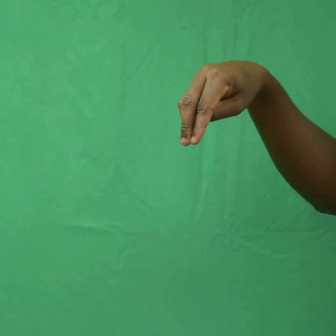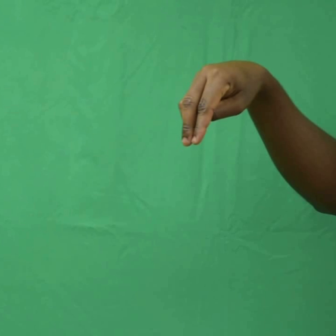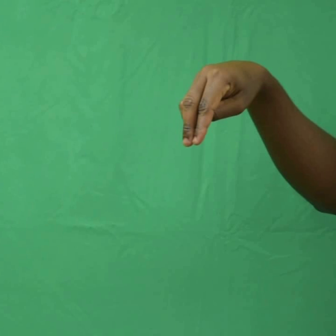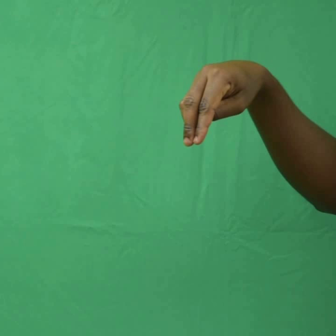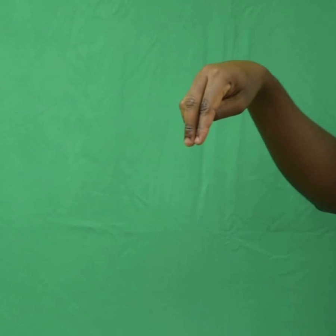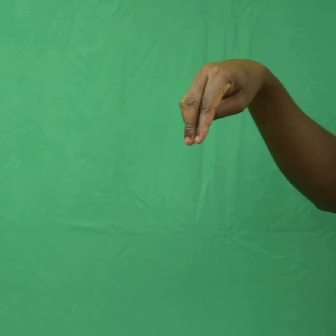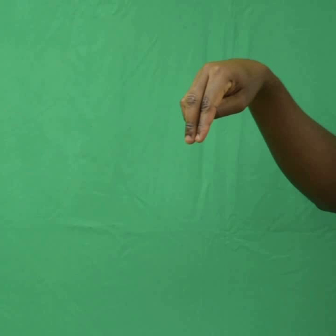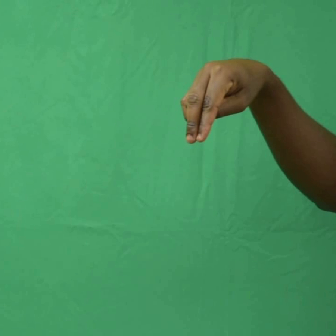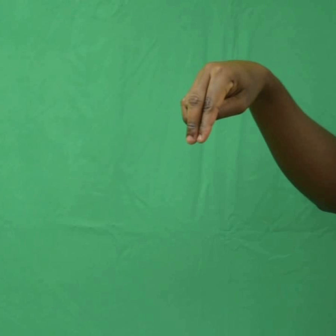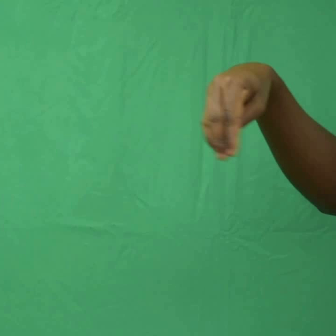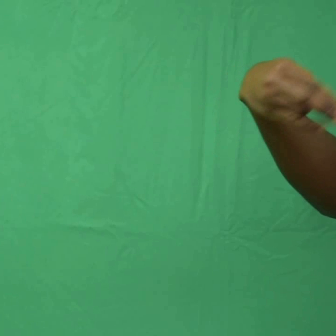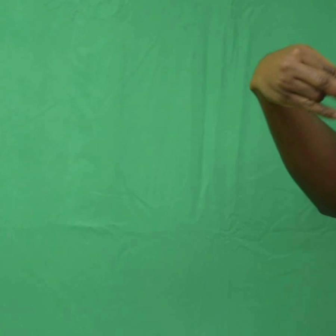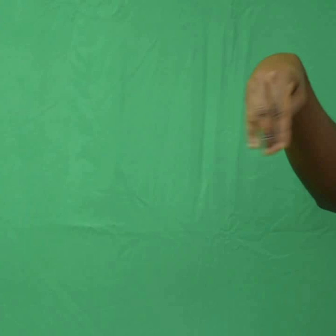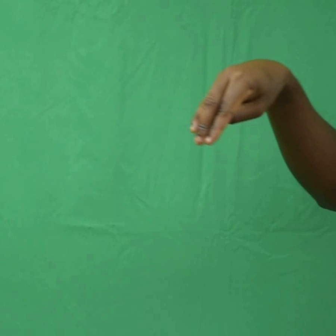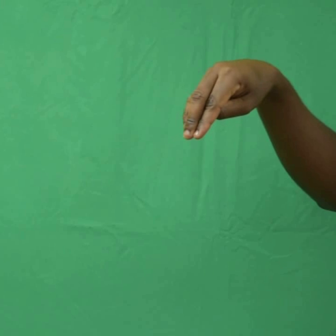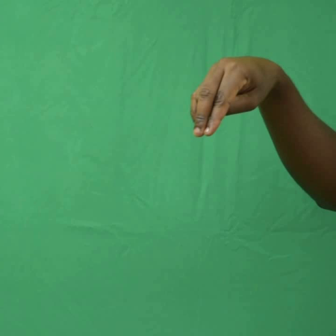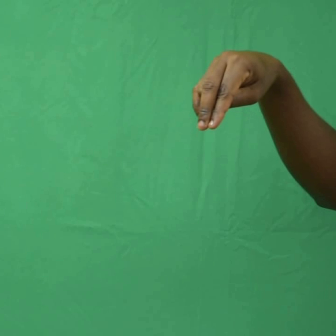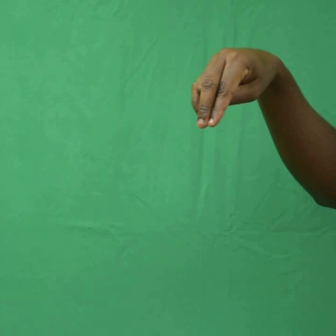Ñ